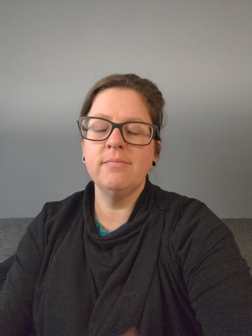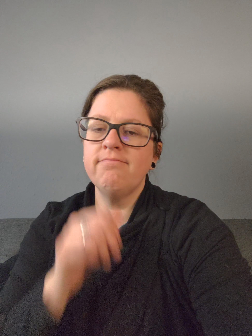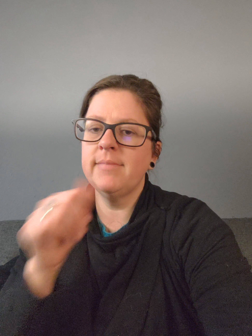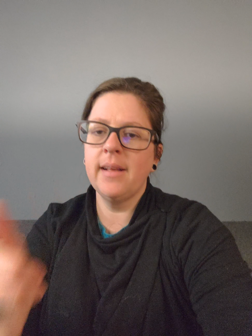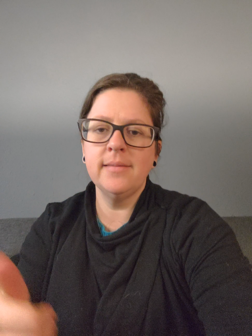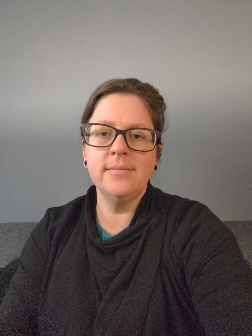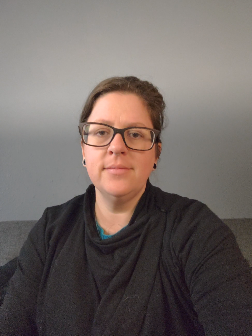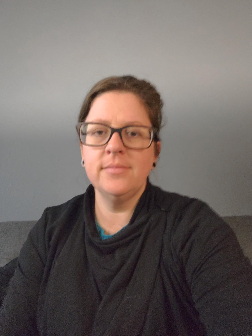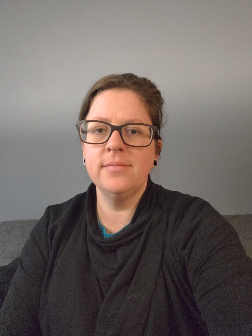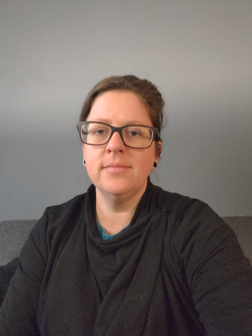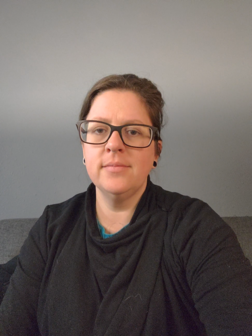not